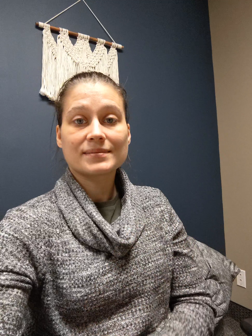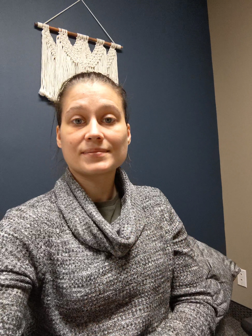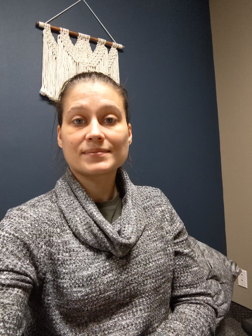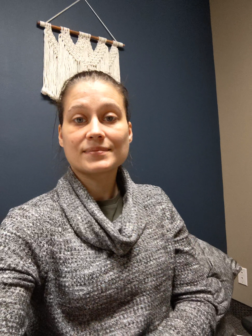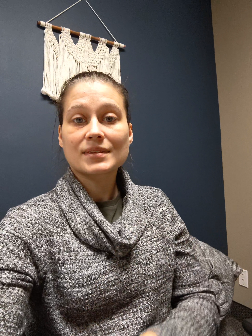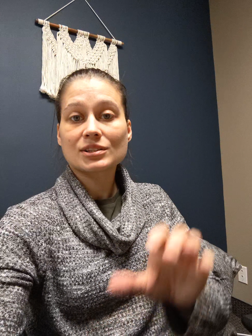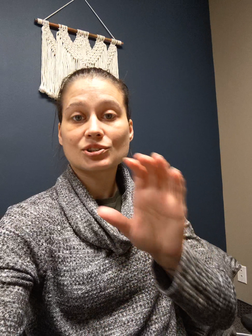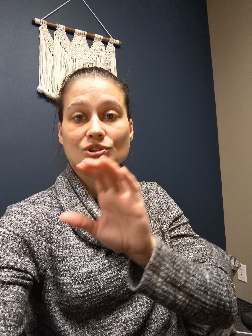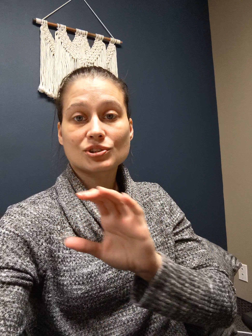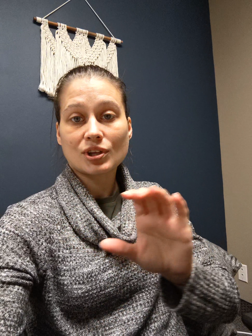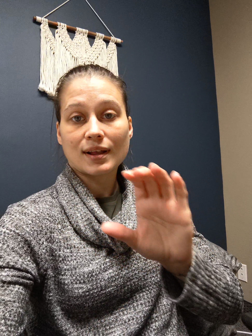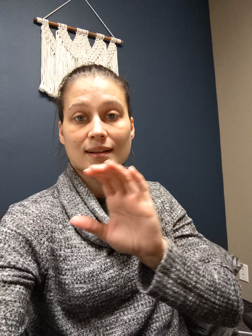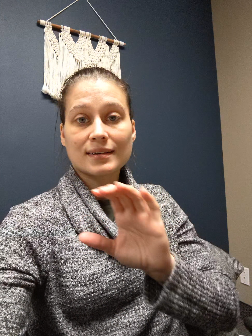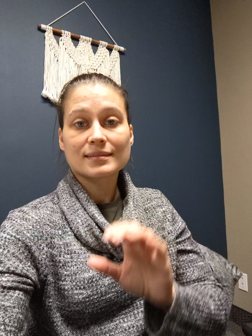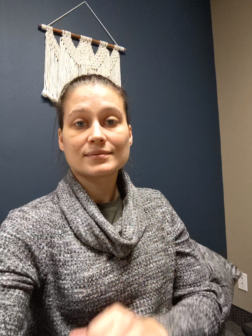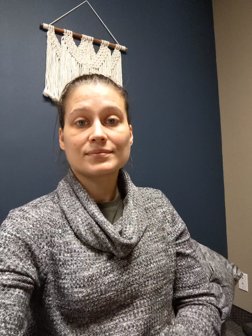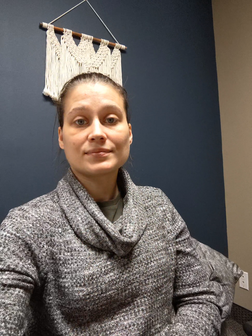chocolate